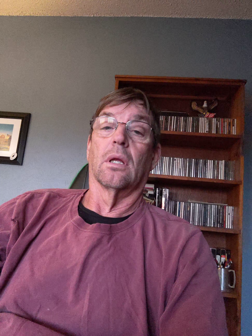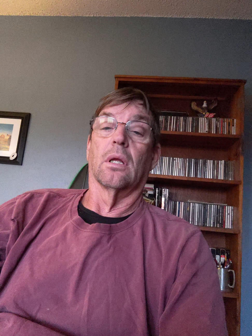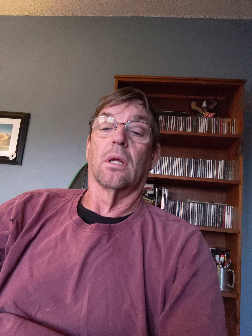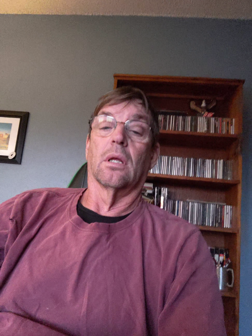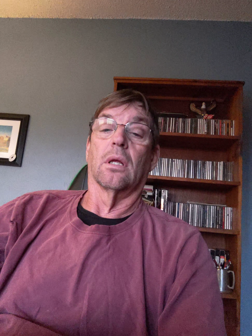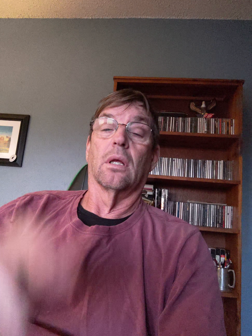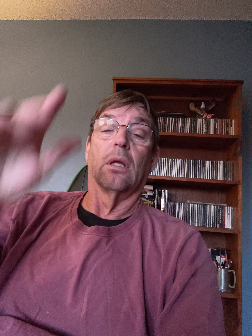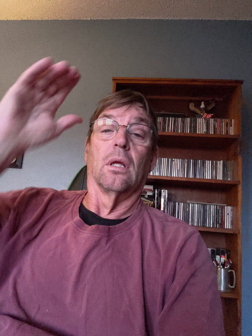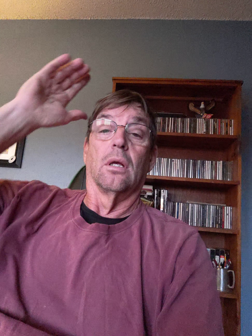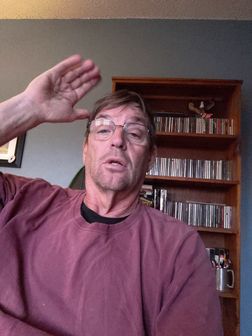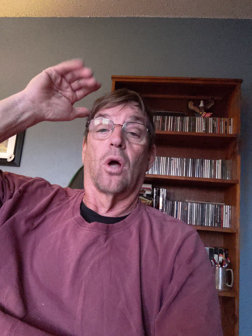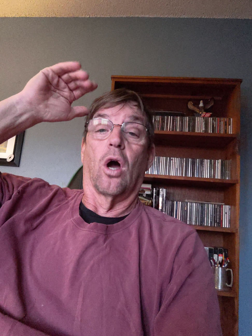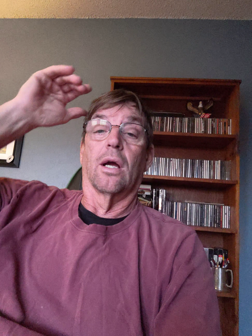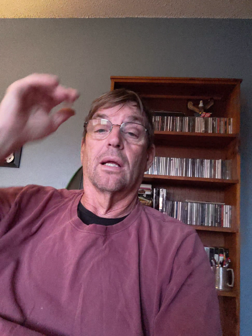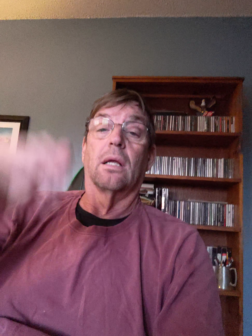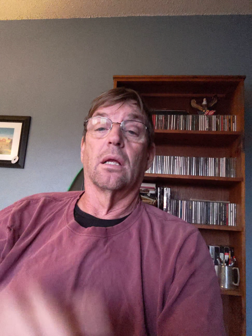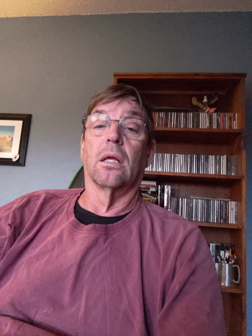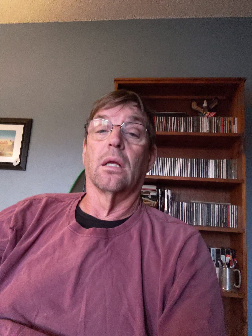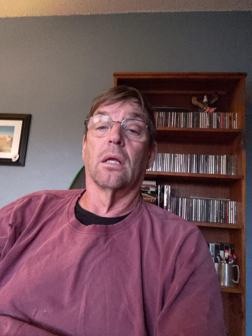donkey